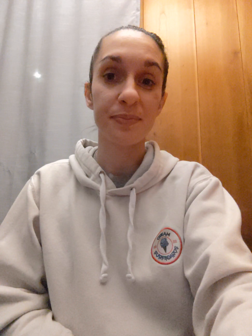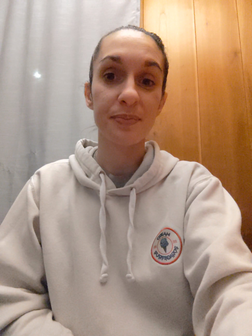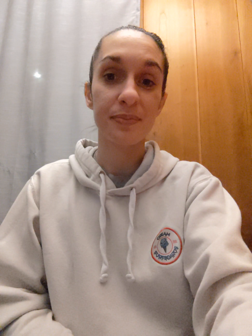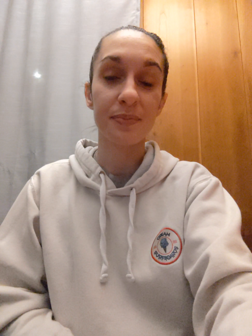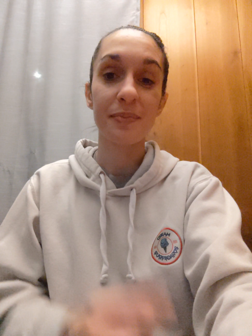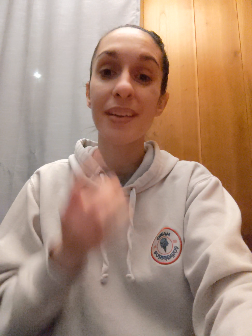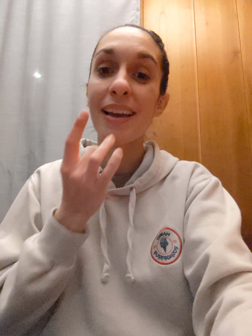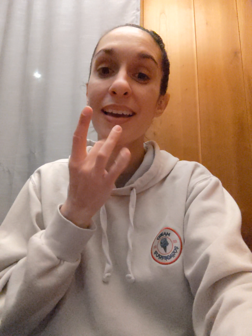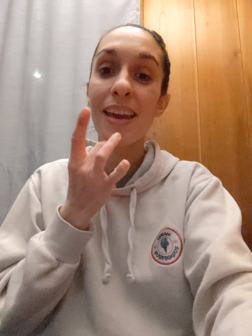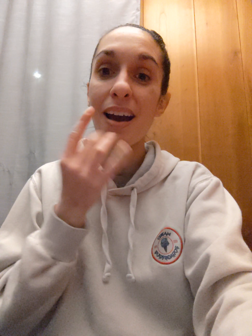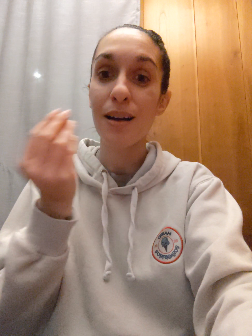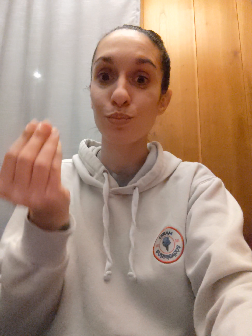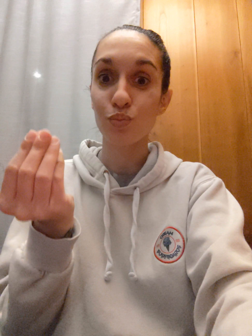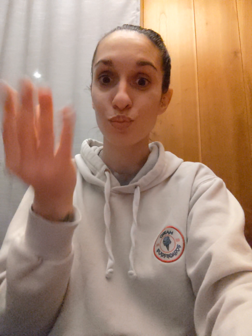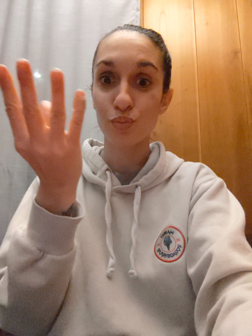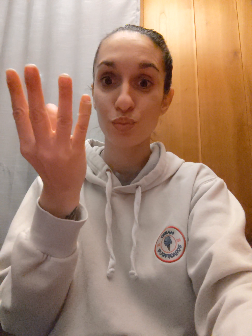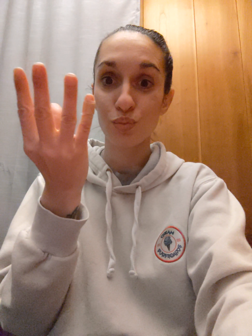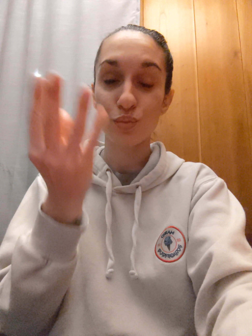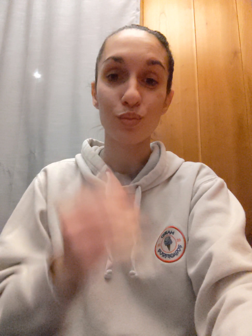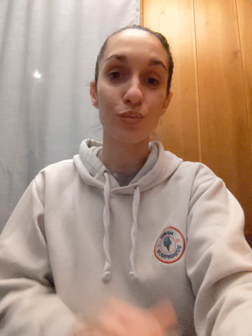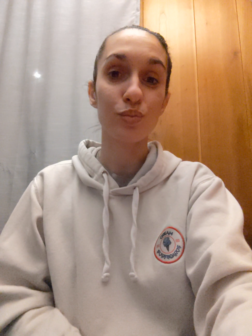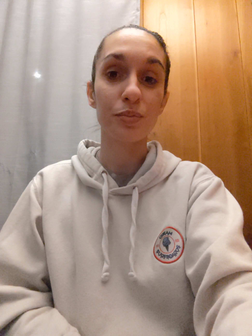lamp